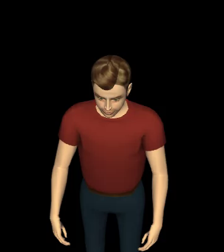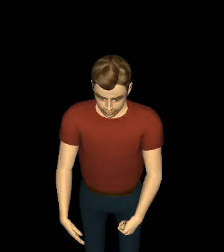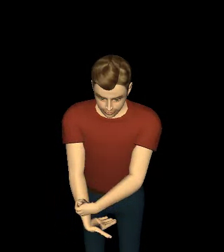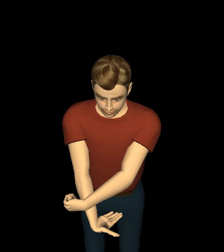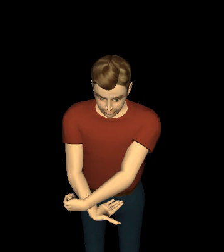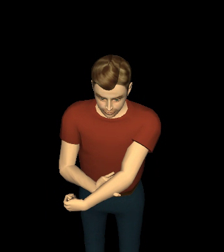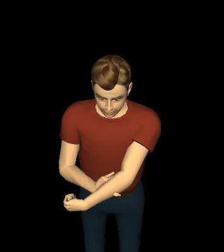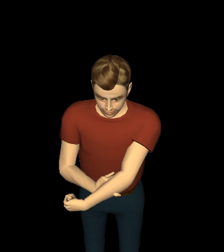يساعد